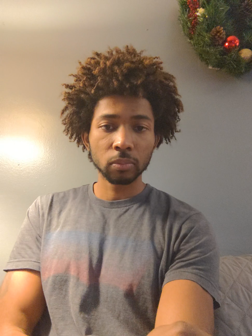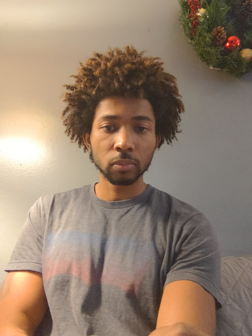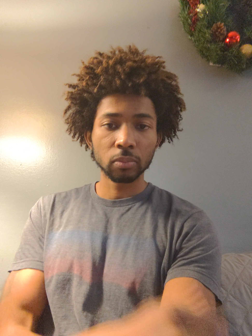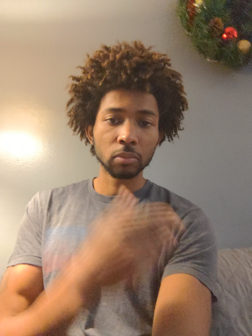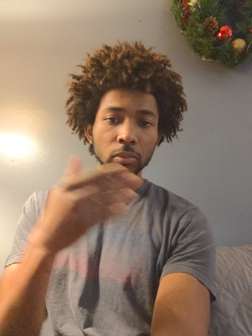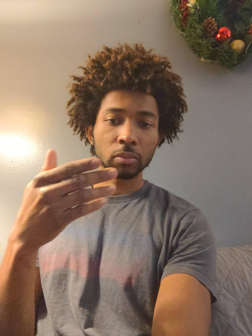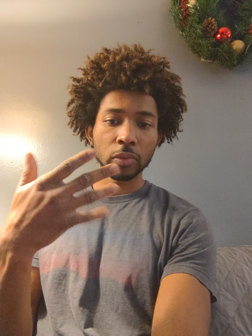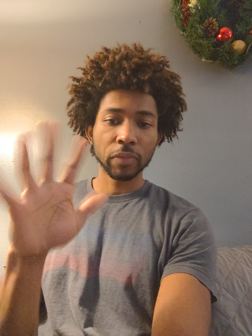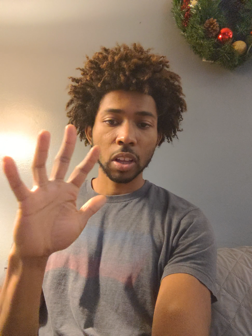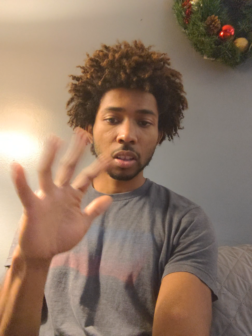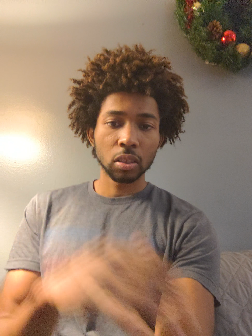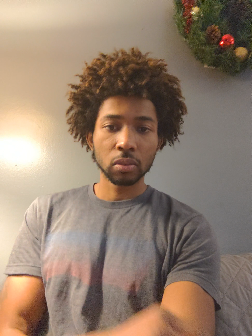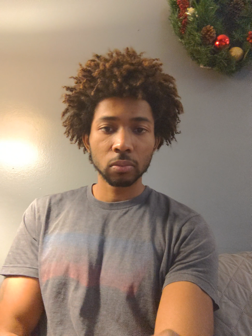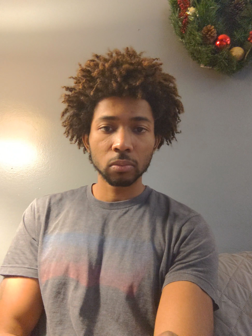finish